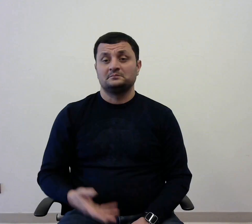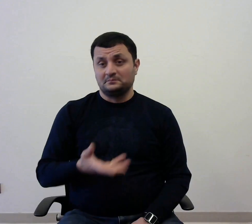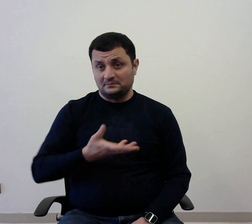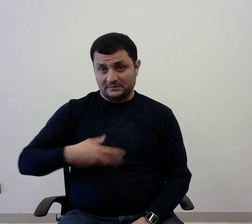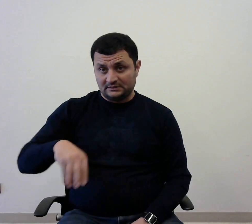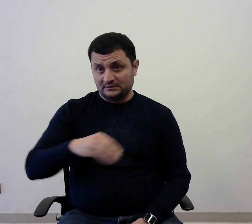biz